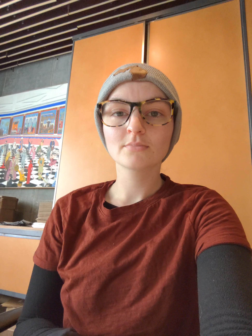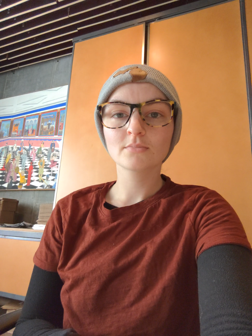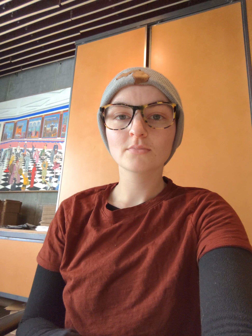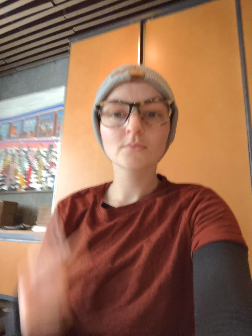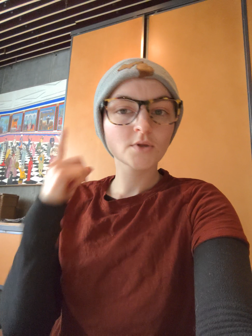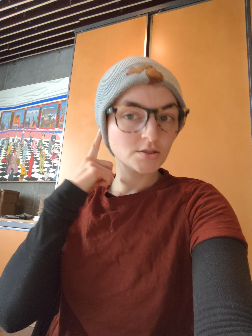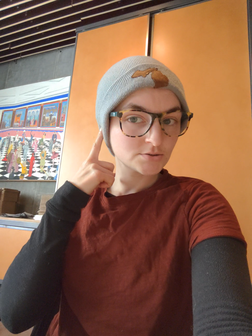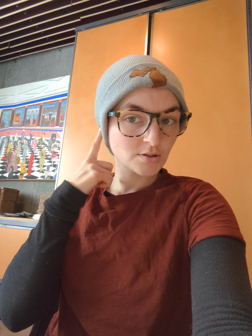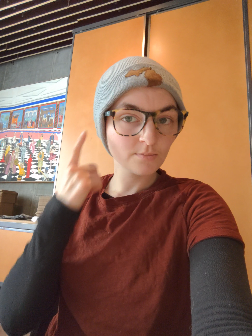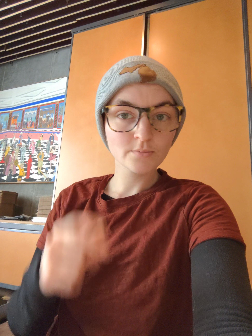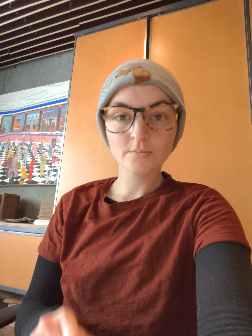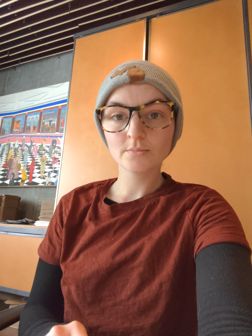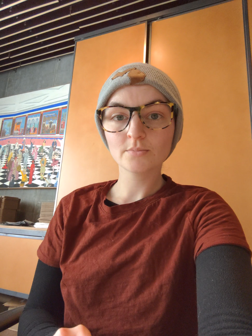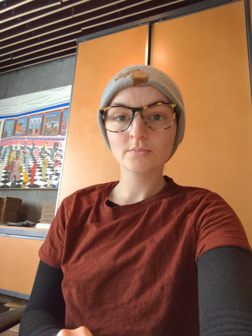ear